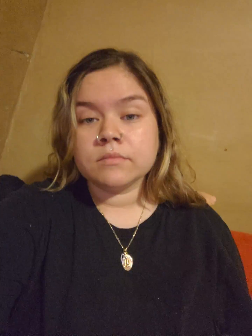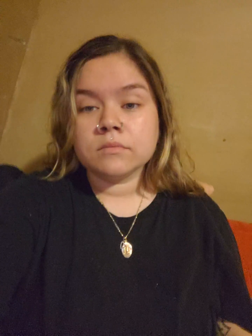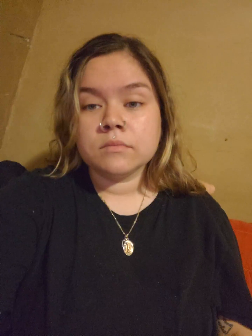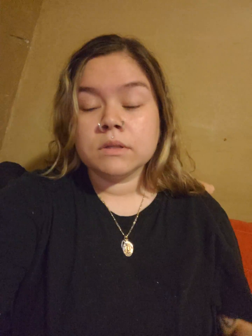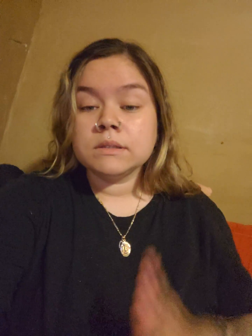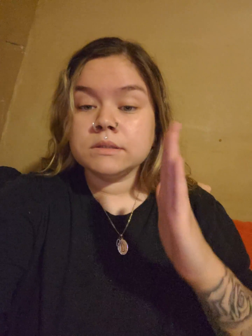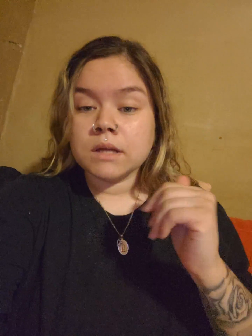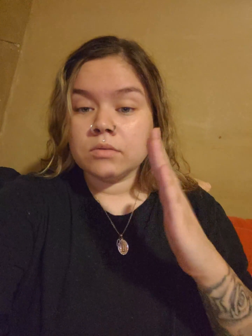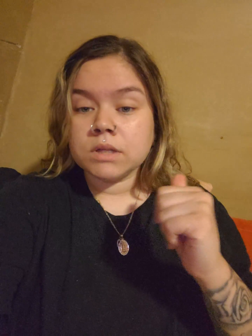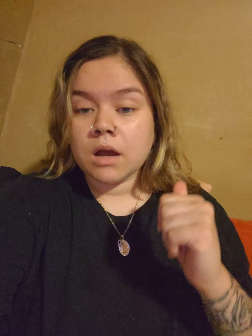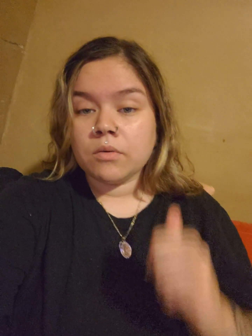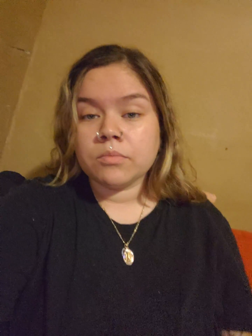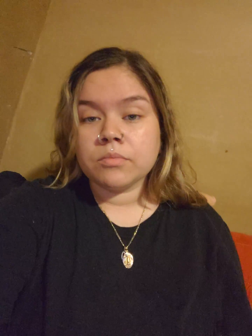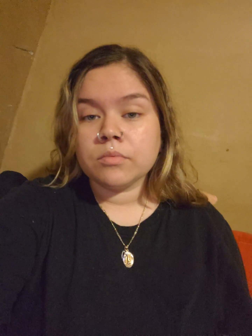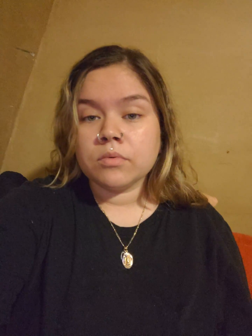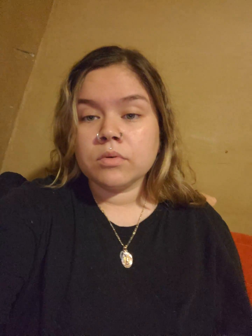downtown